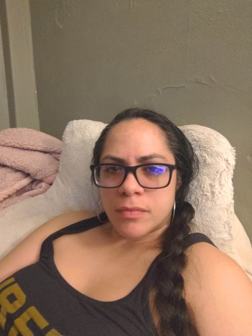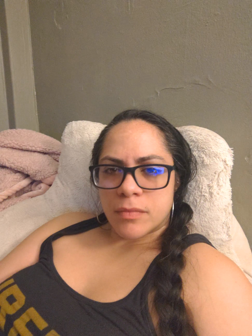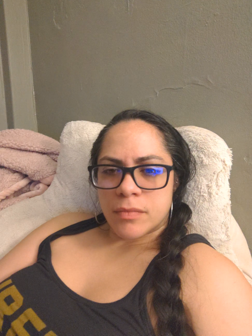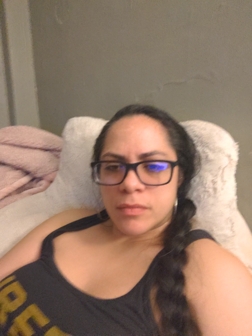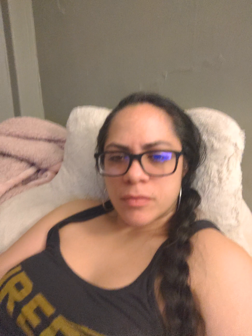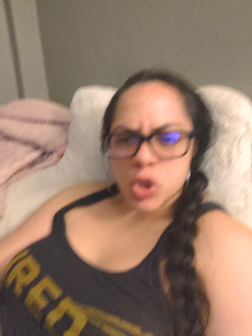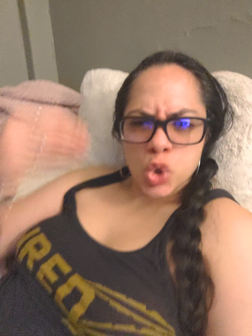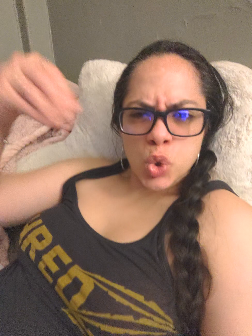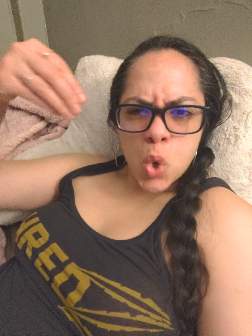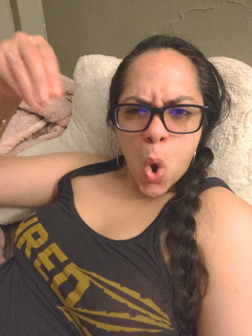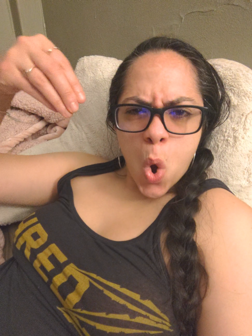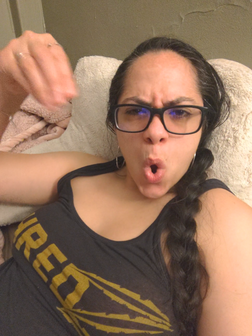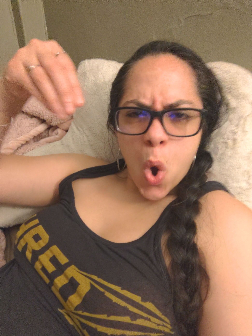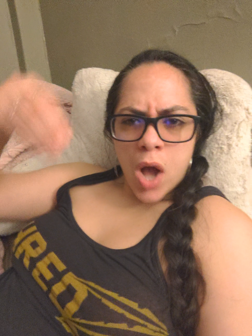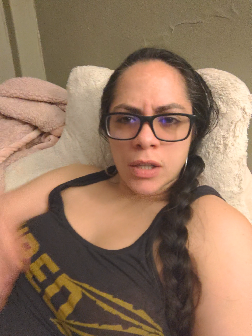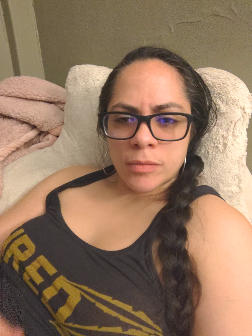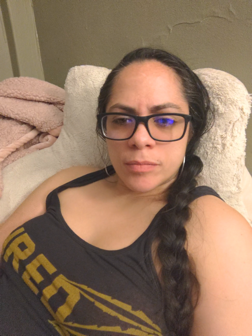store